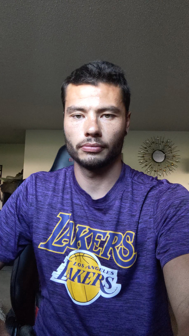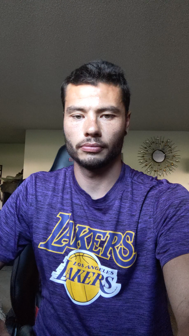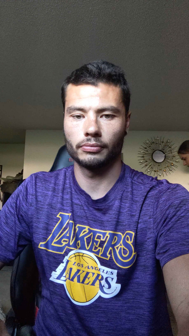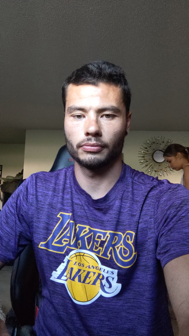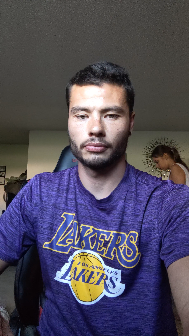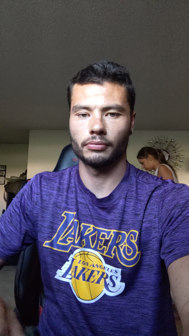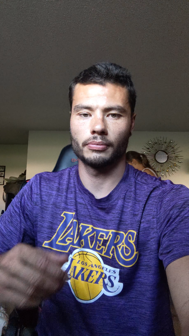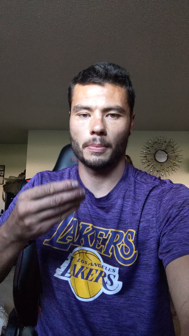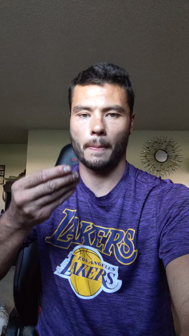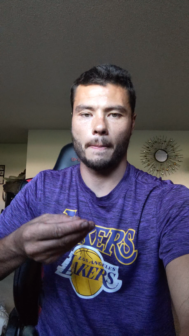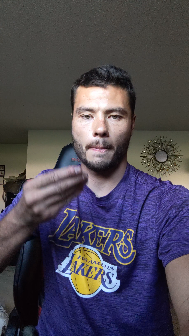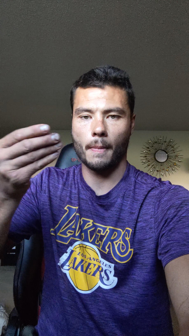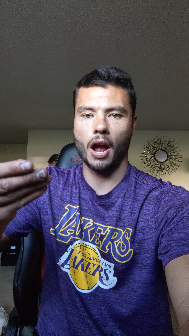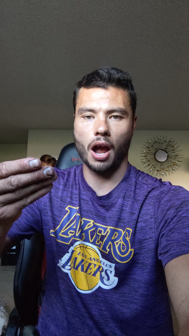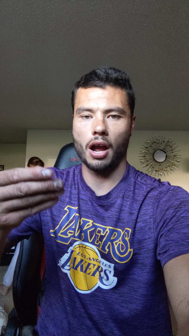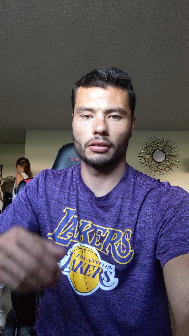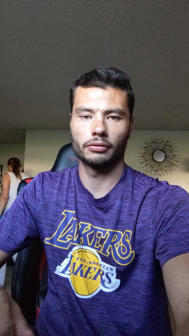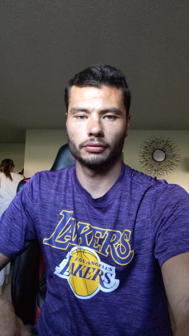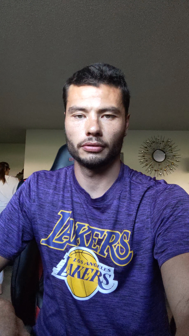buy